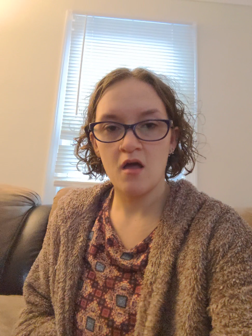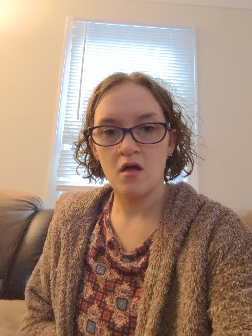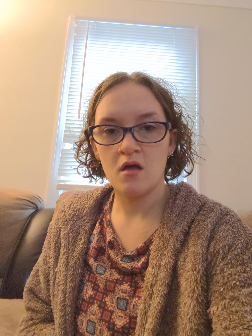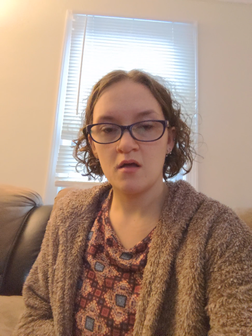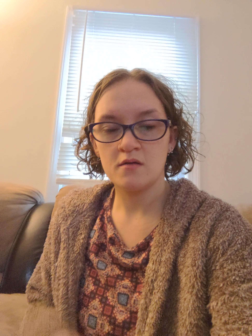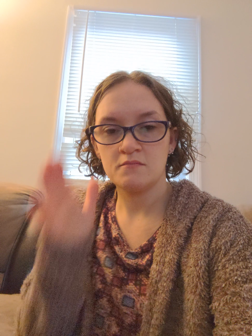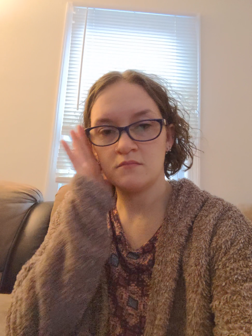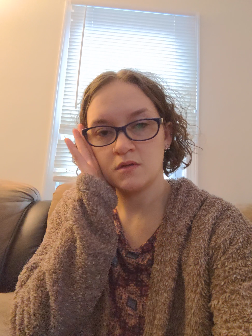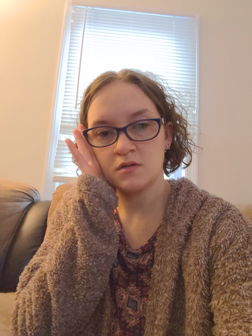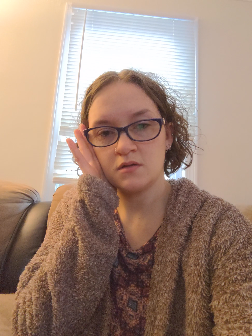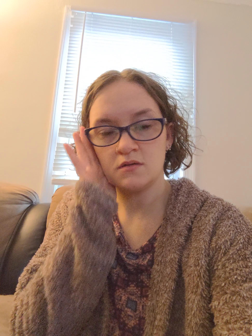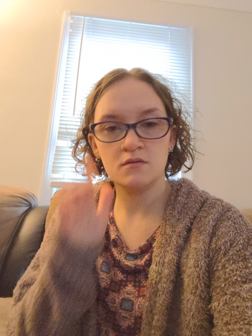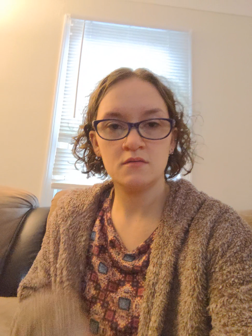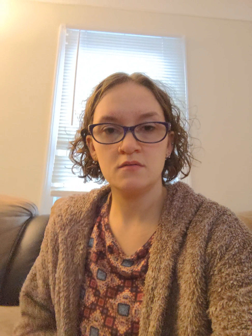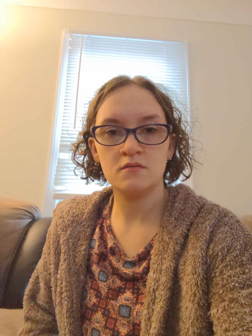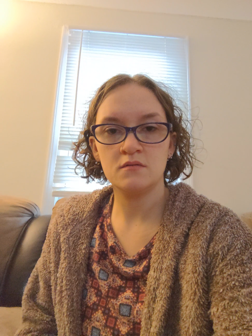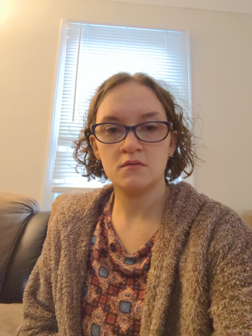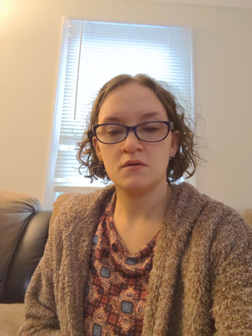bed